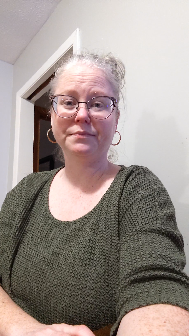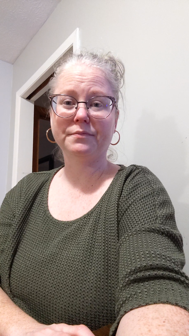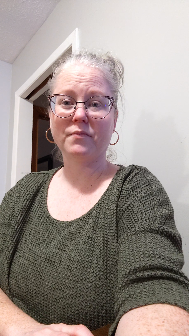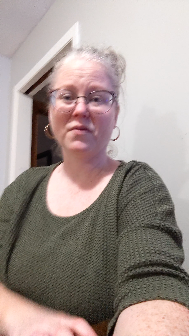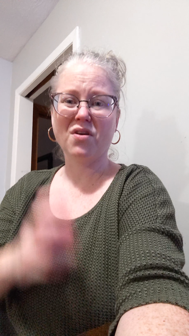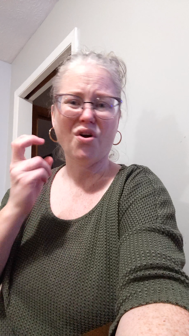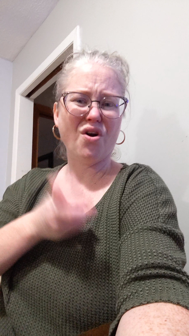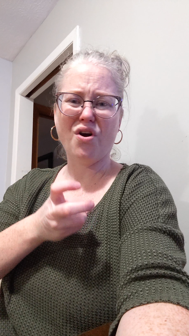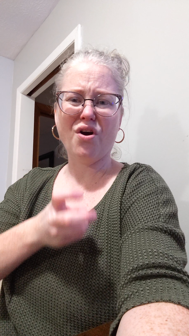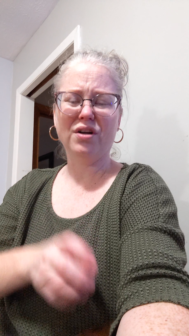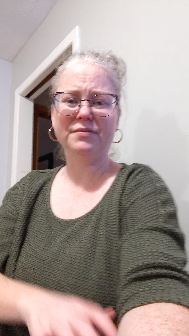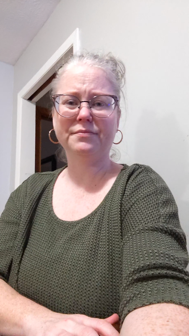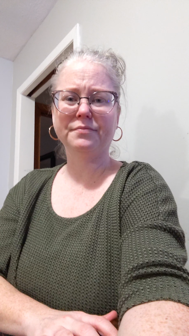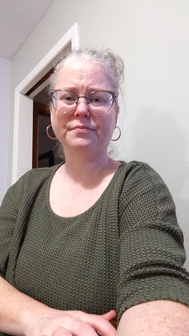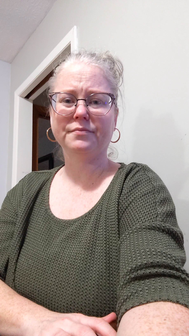hard